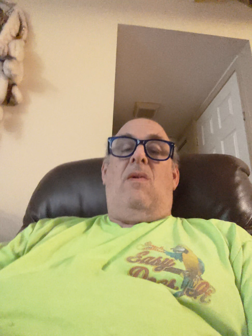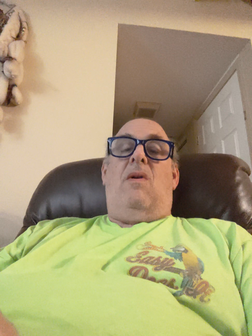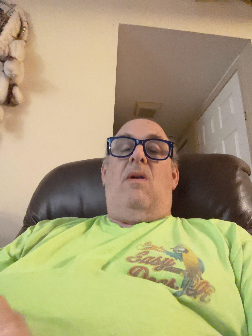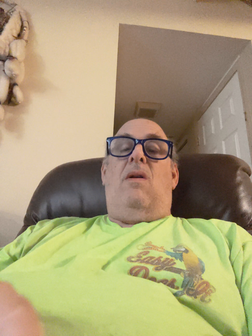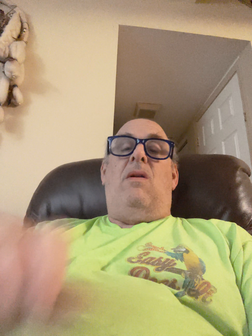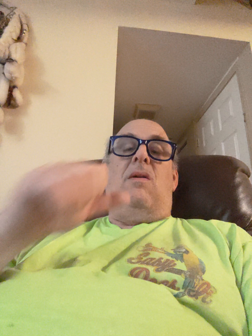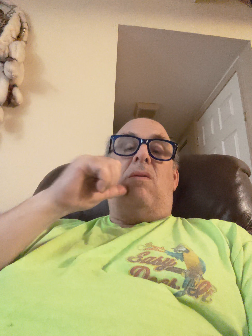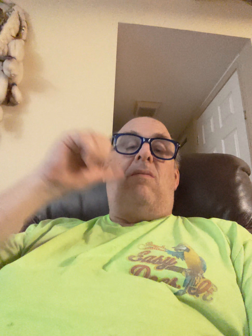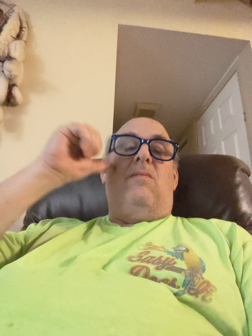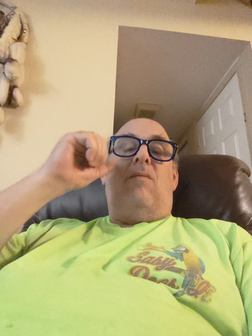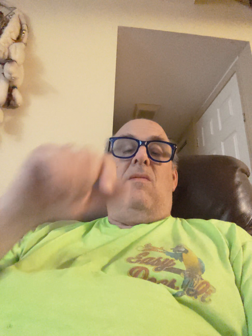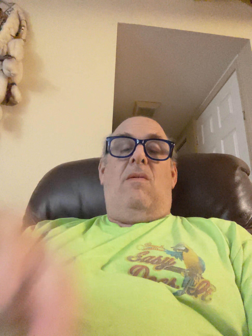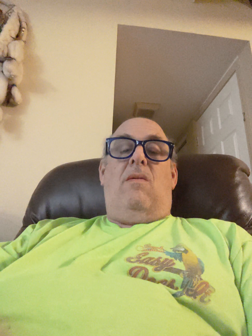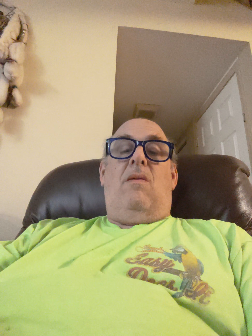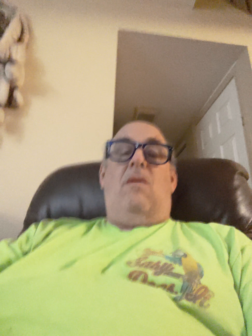yesterday